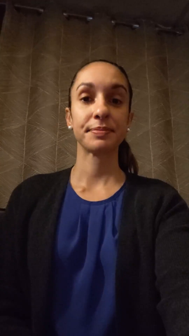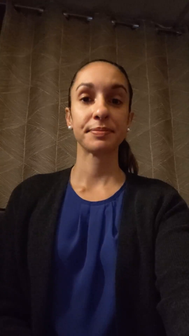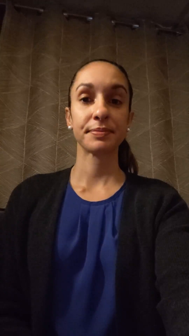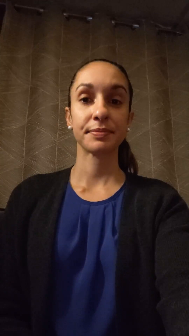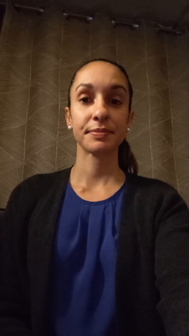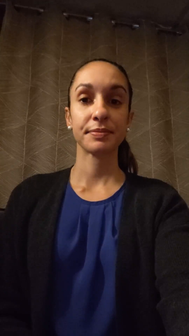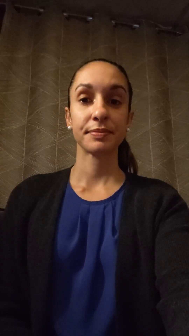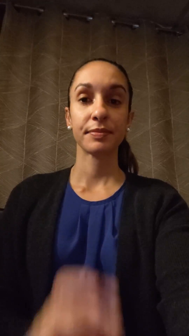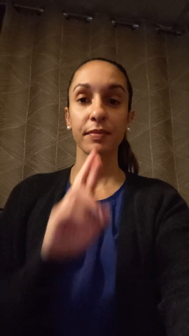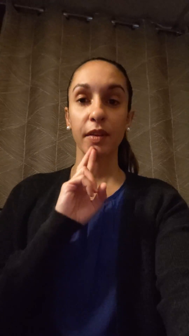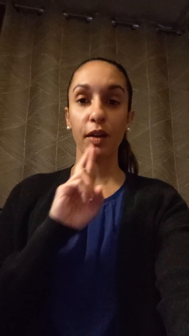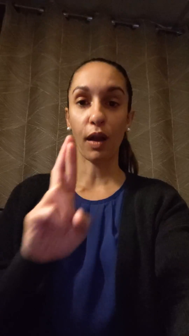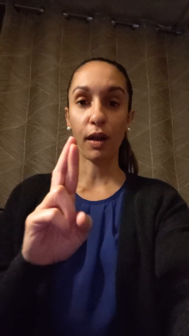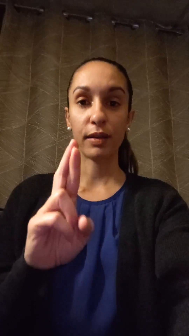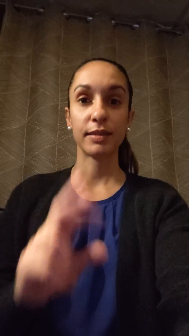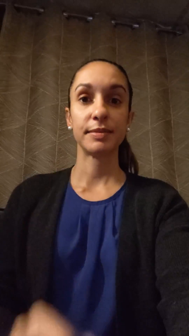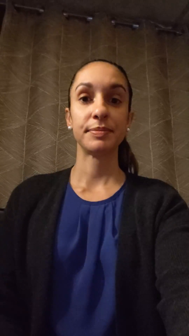are